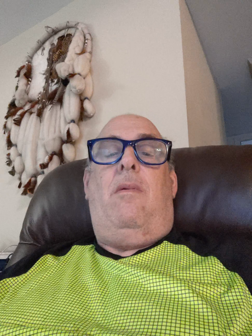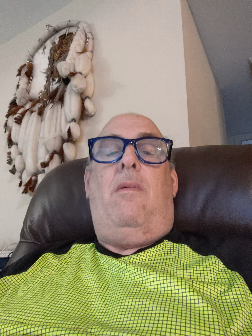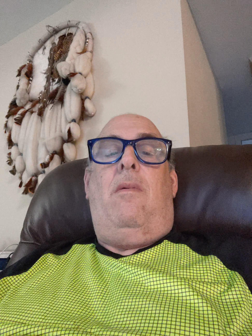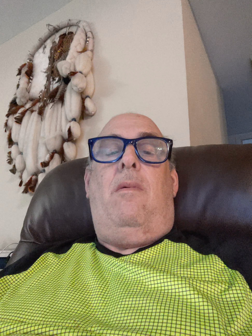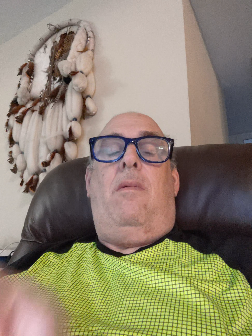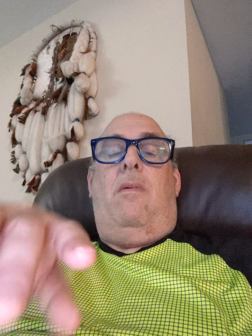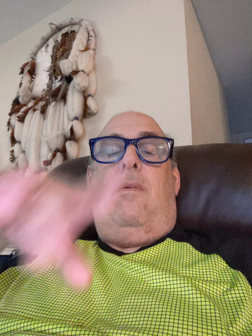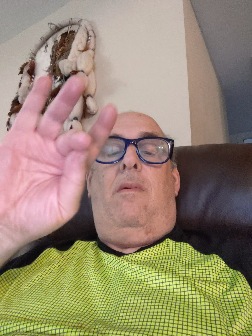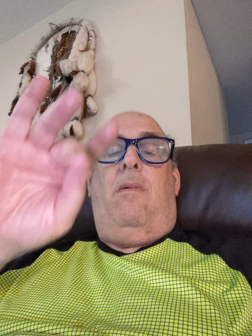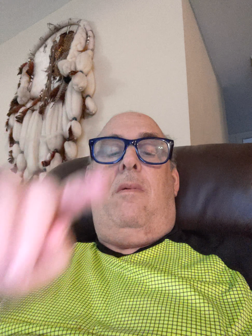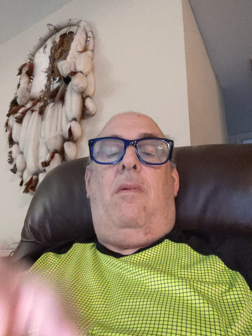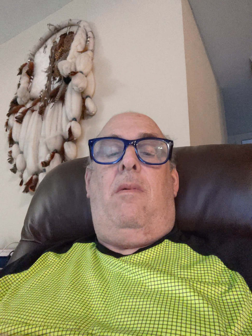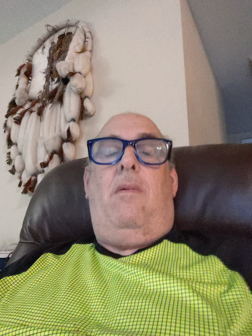find